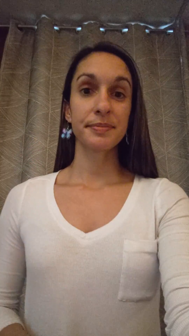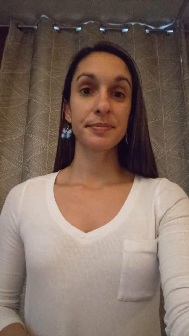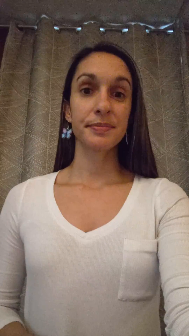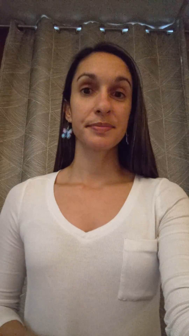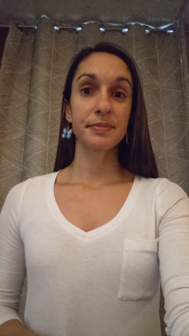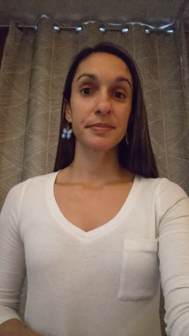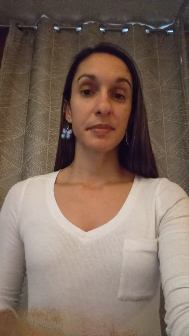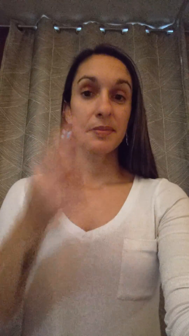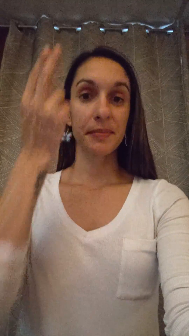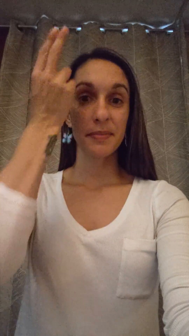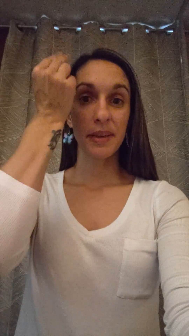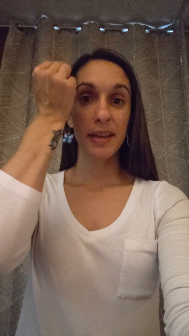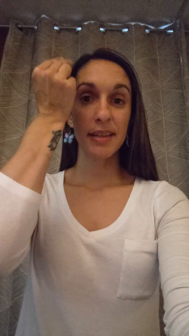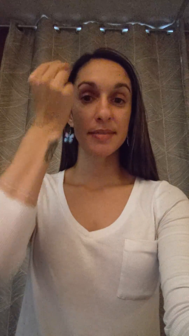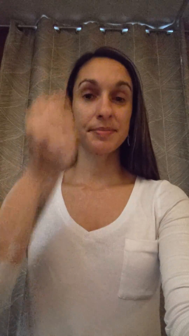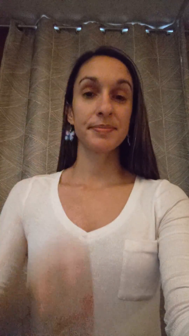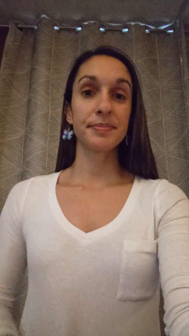bunny